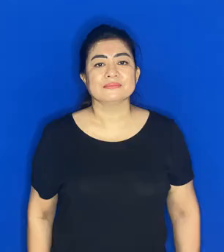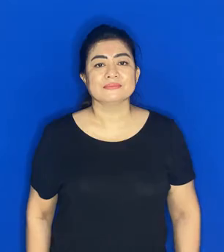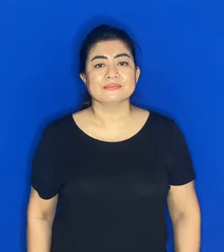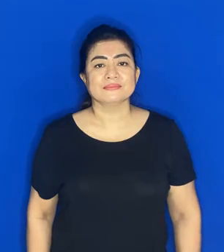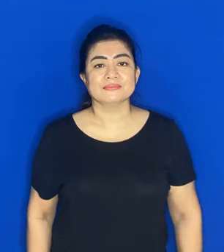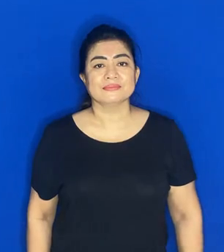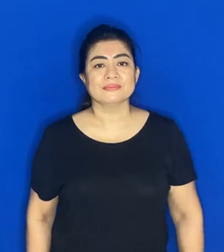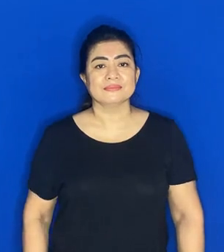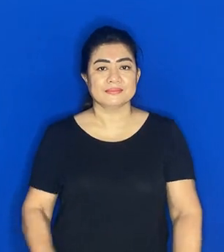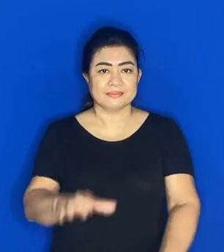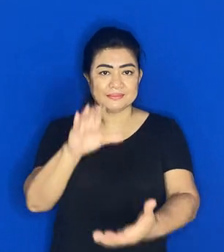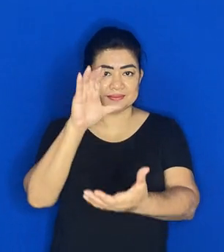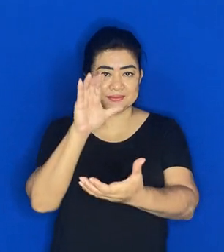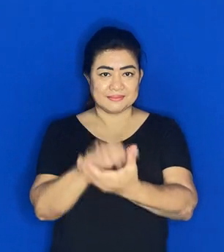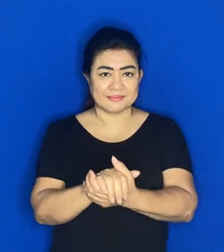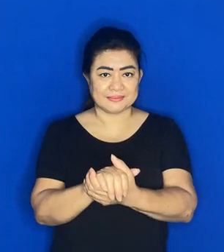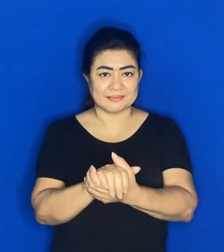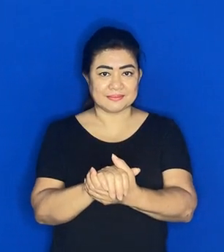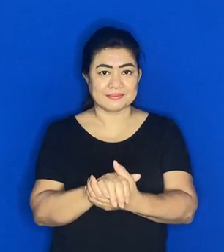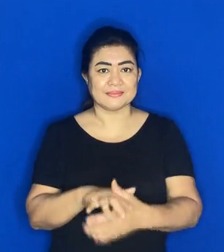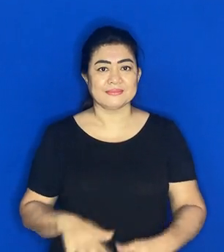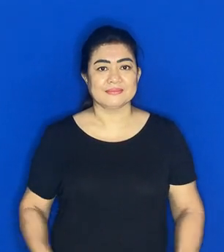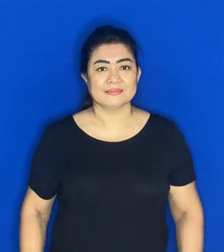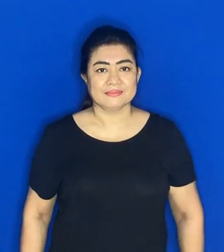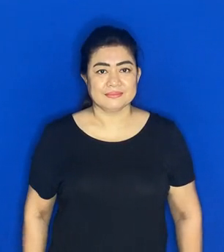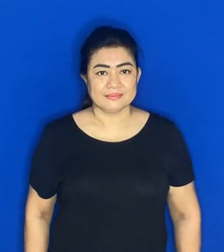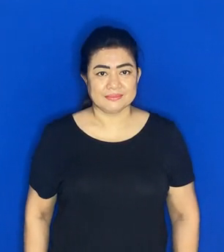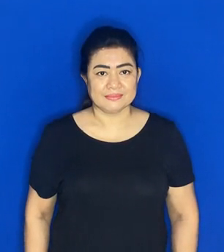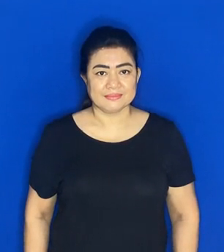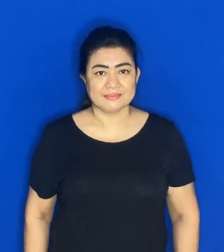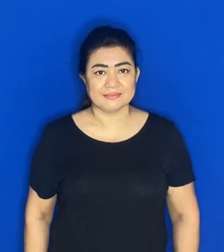married